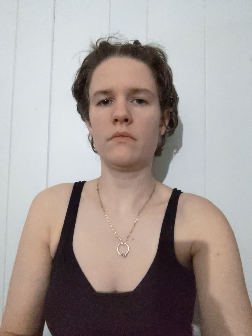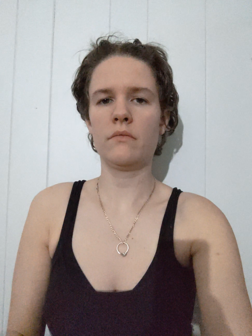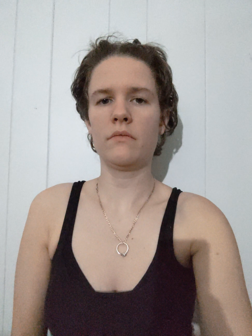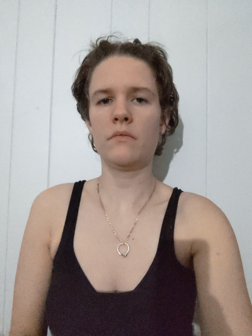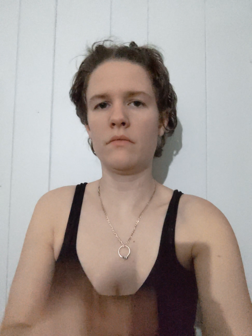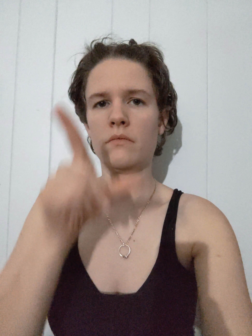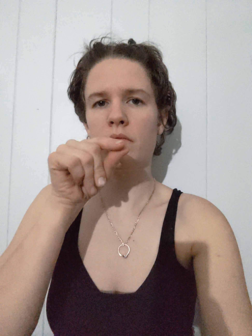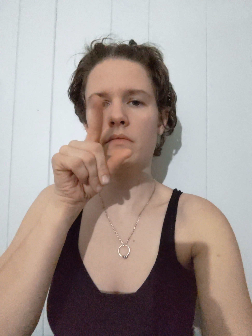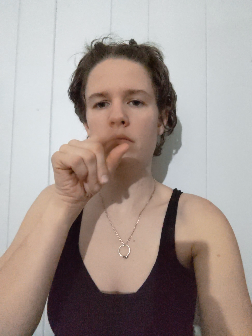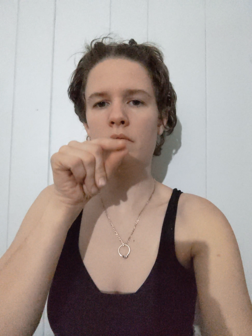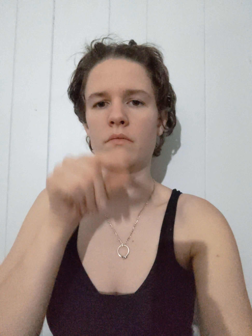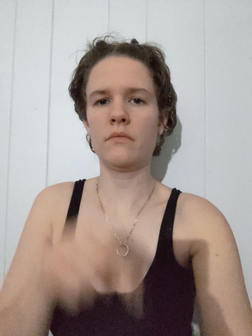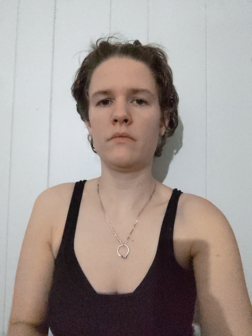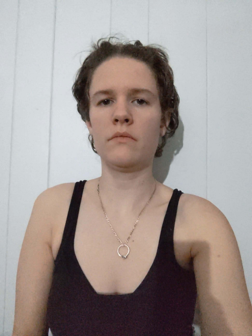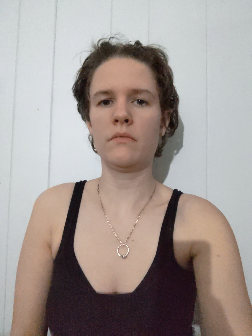bird